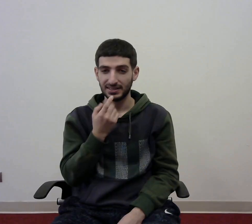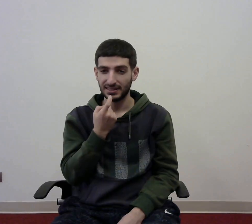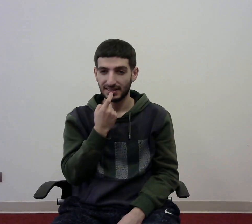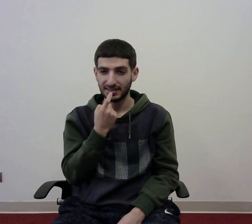dil